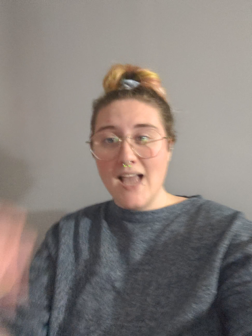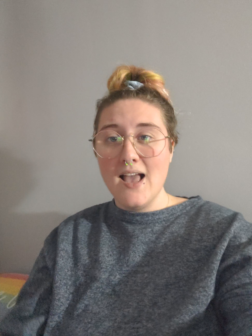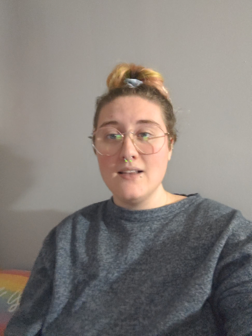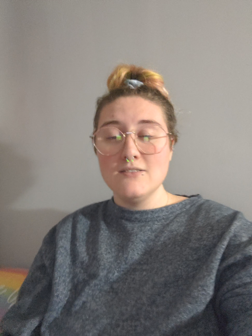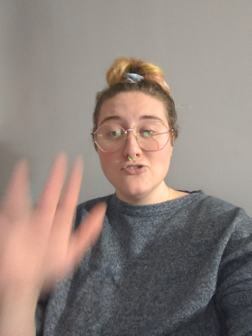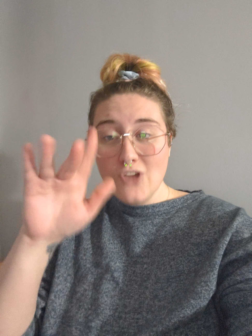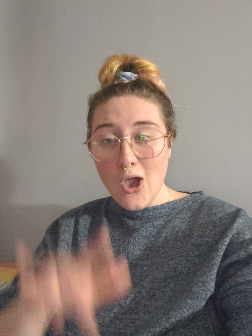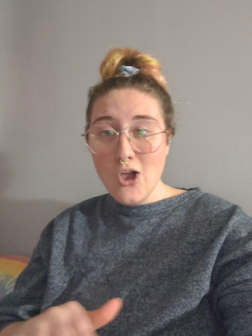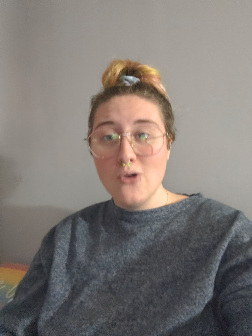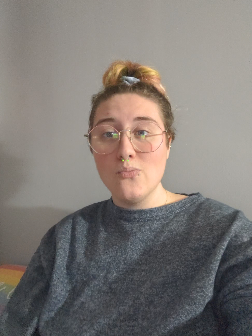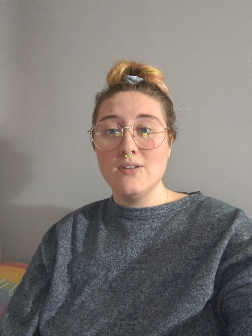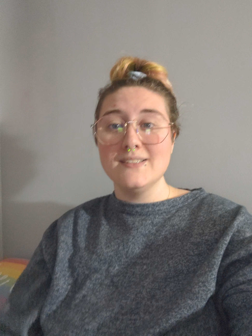snow